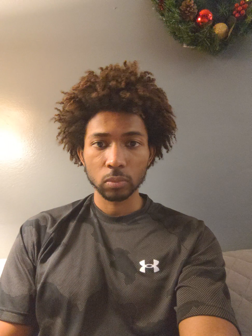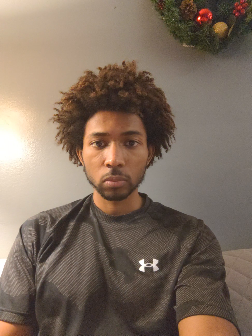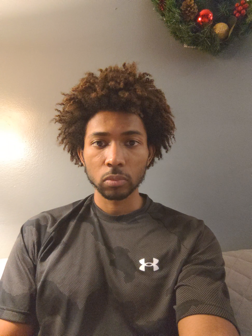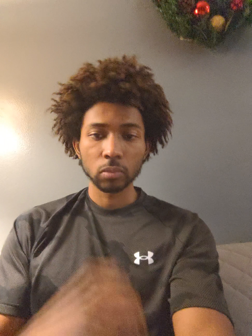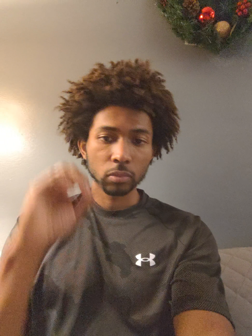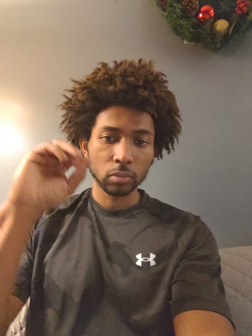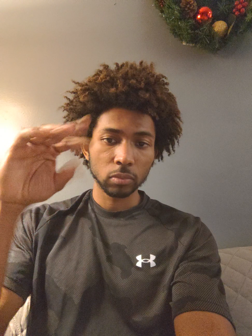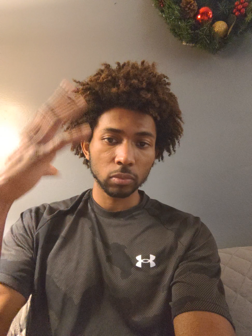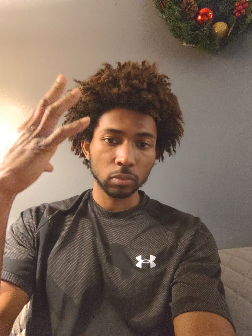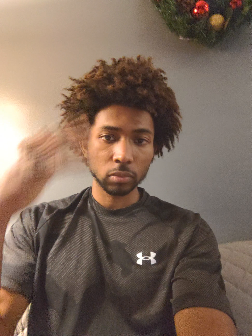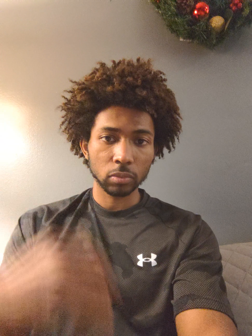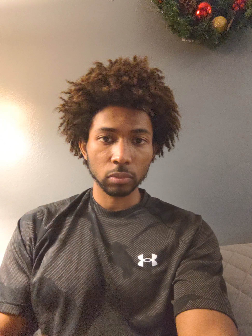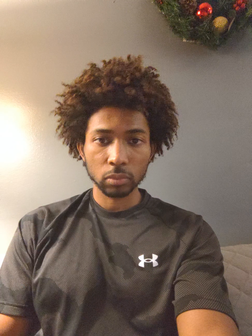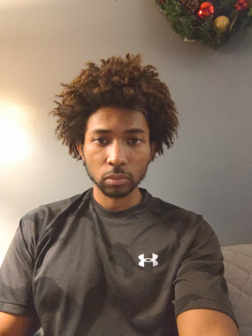sun